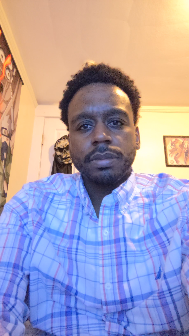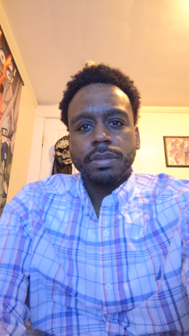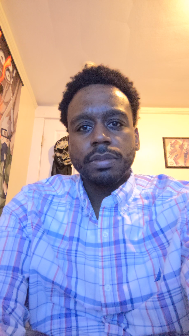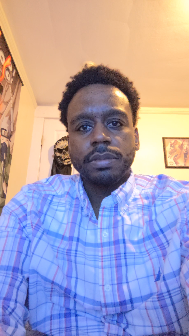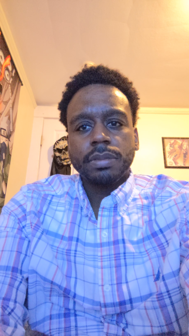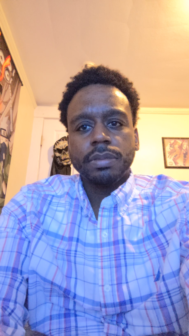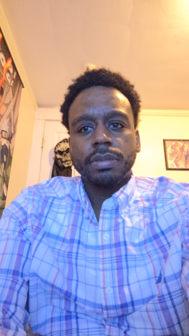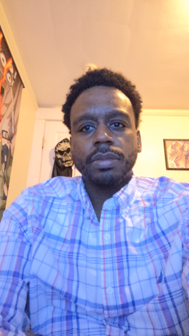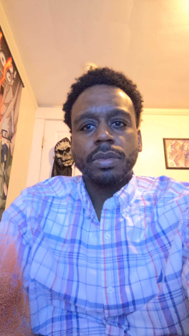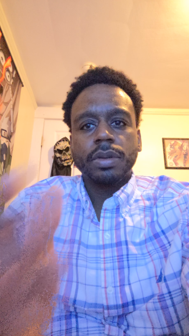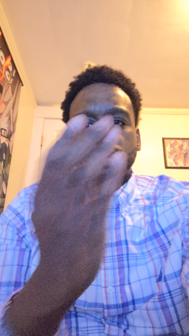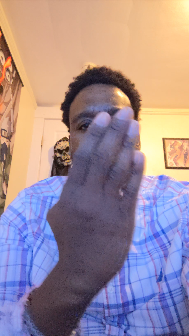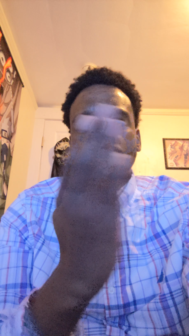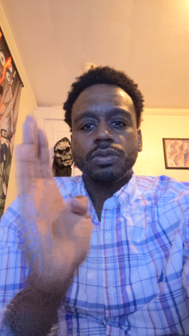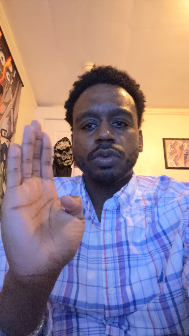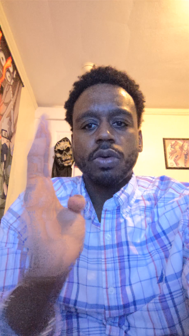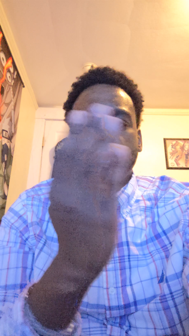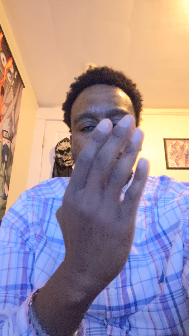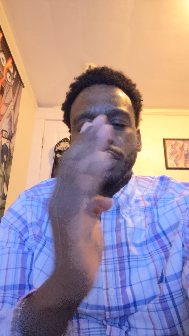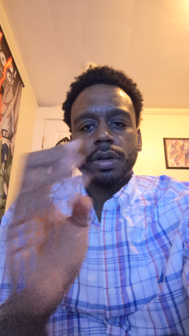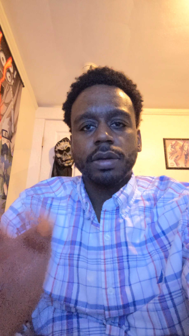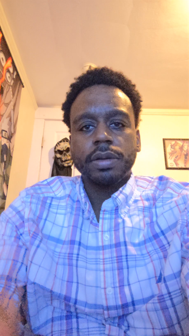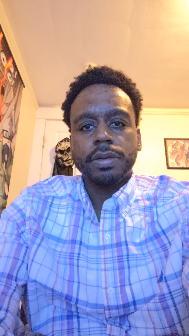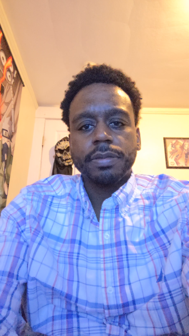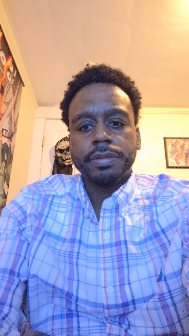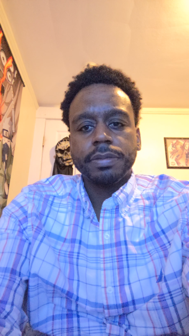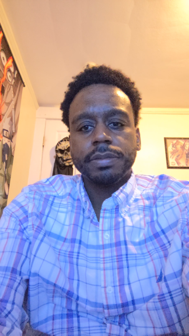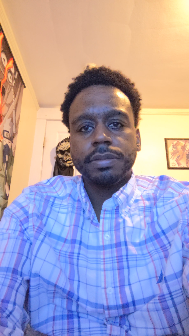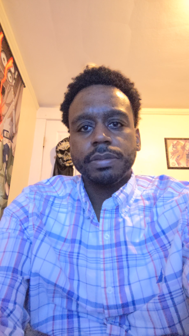door